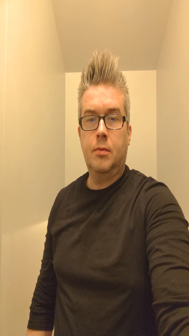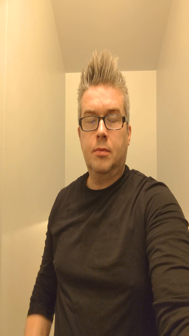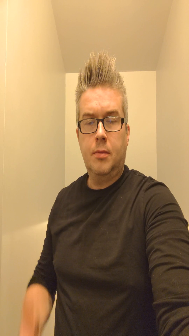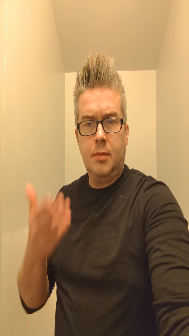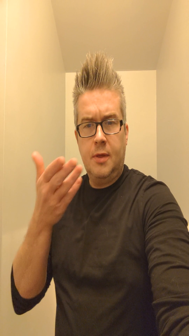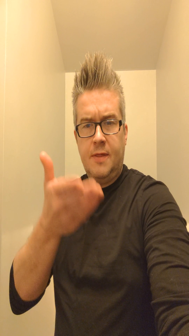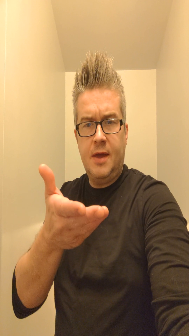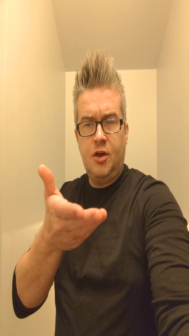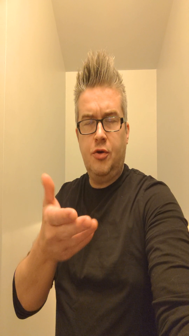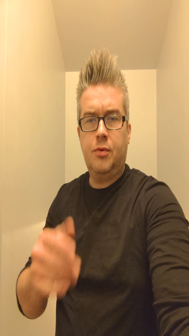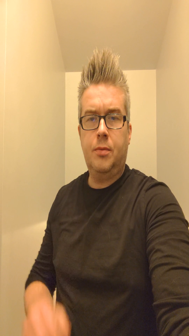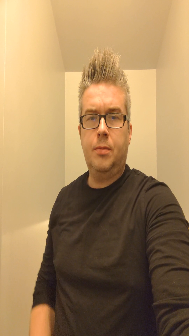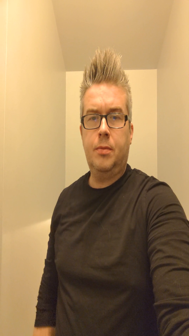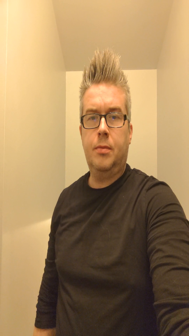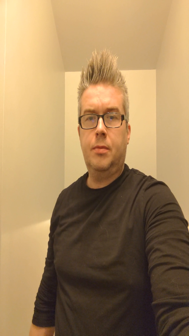there